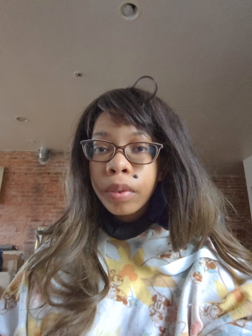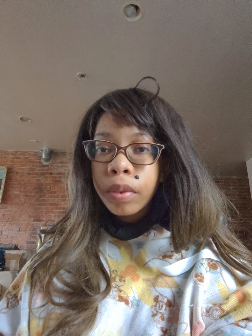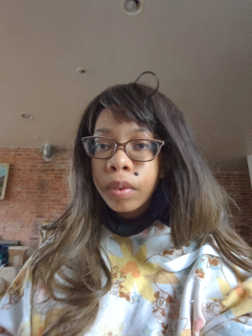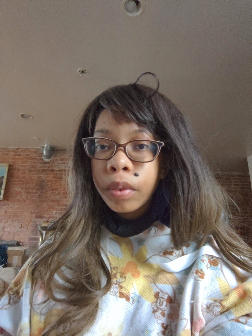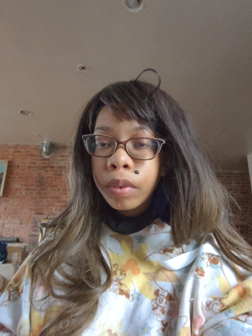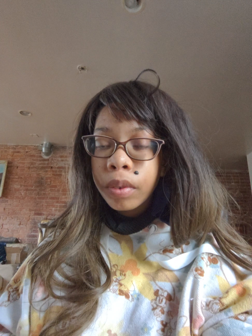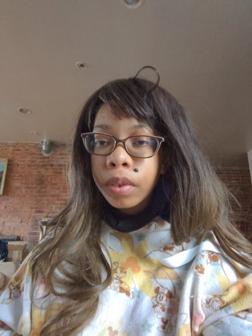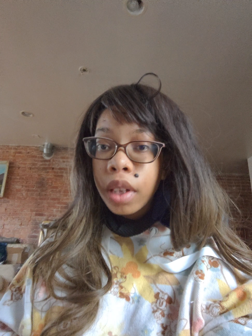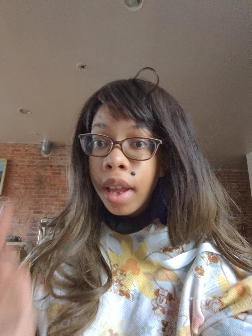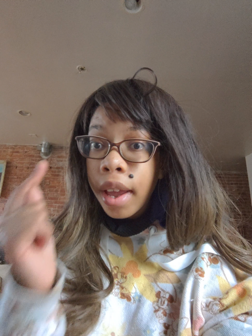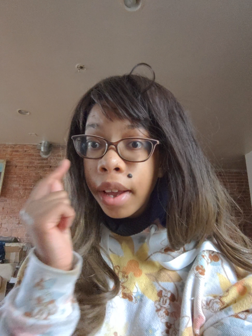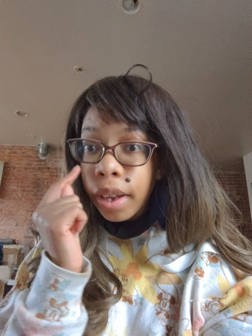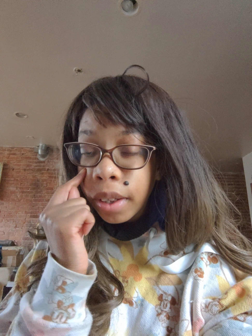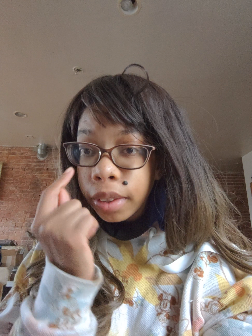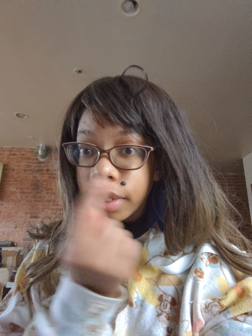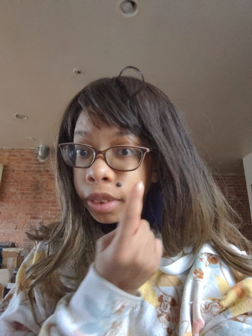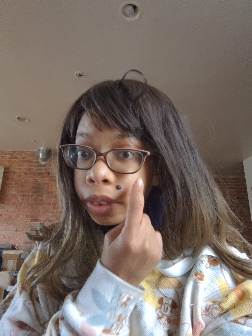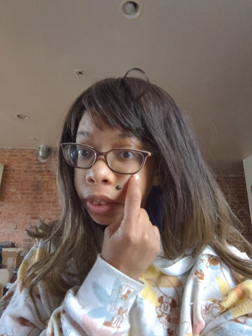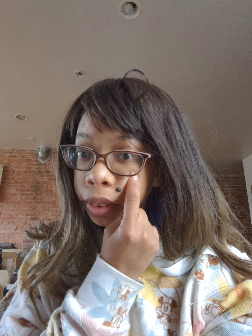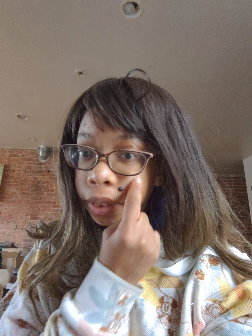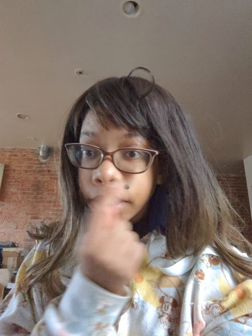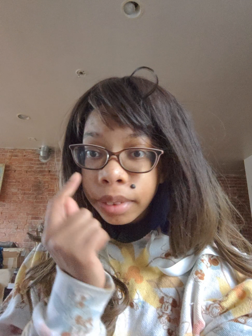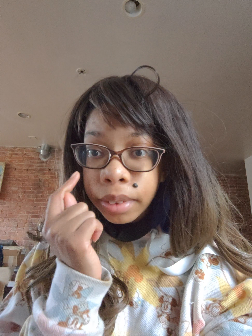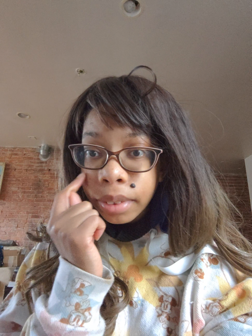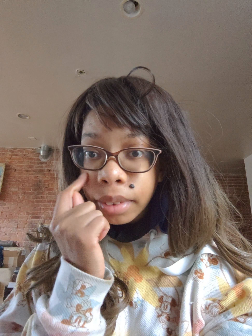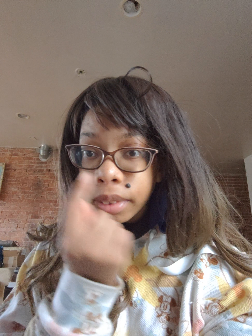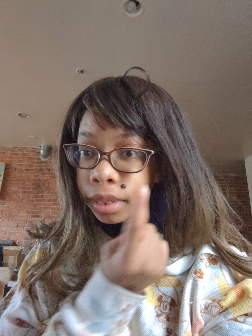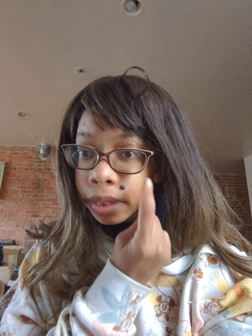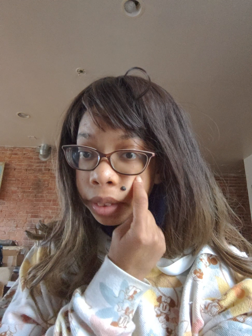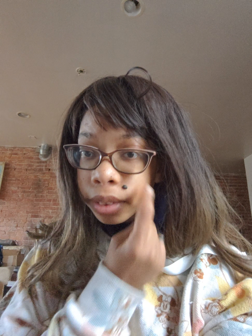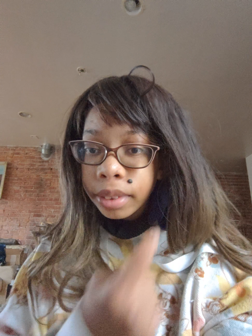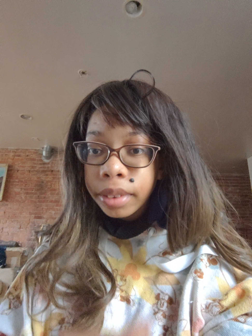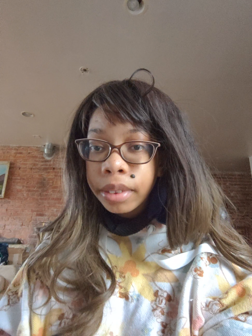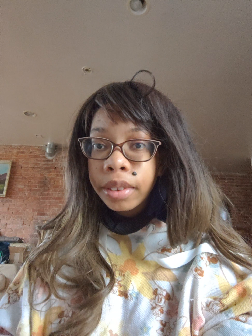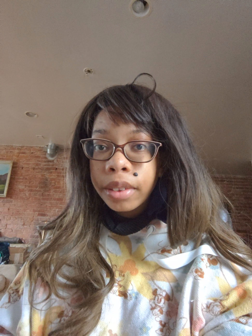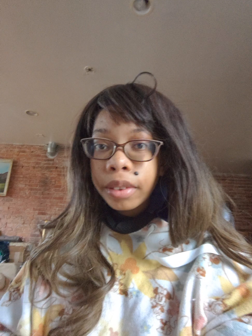eye